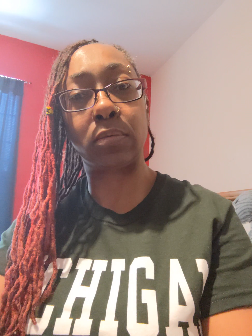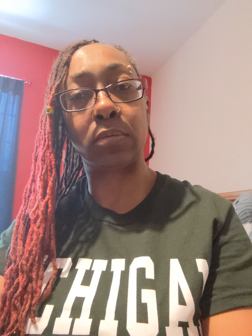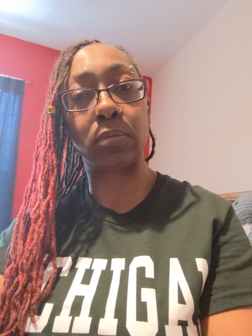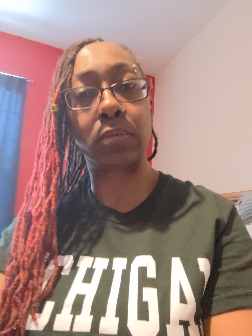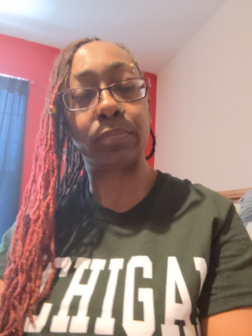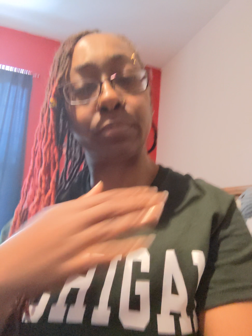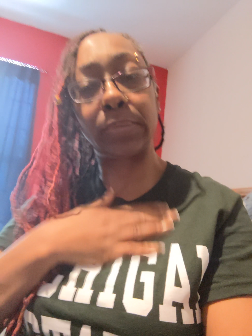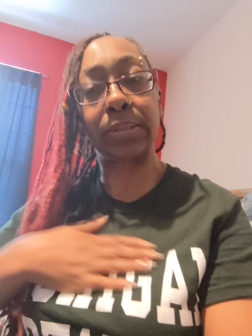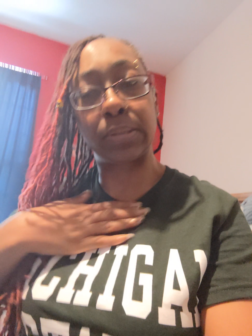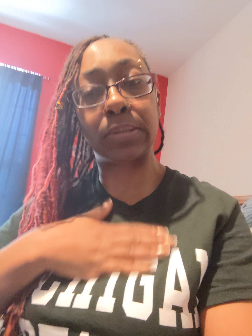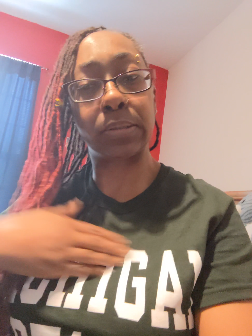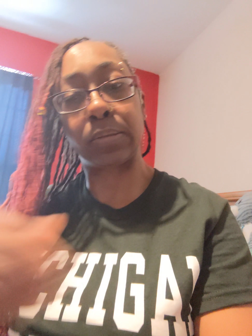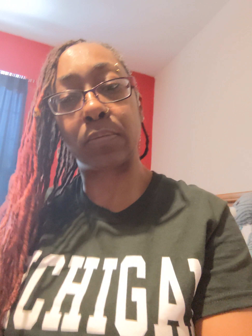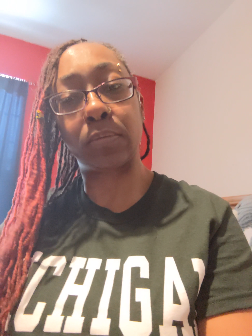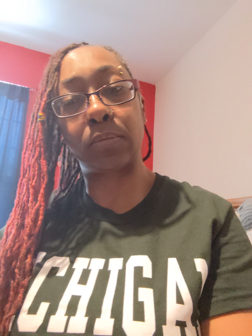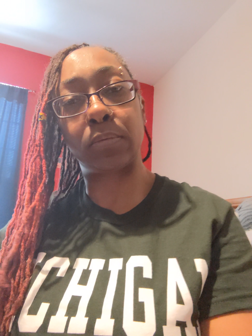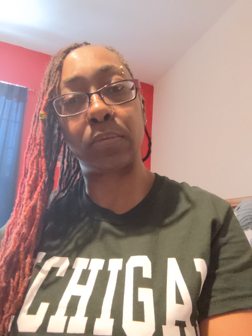please